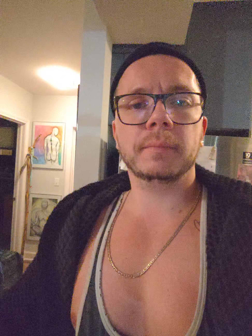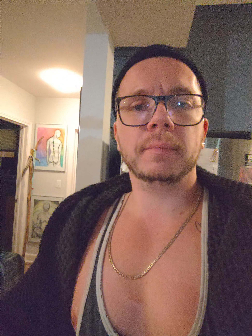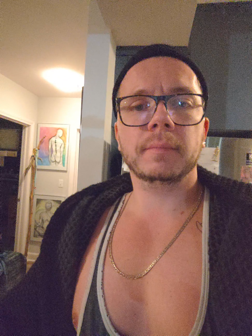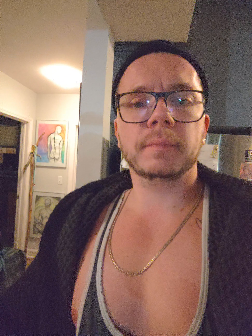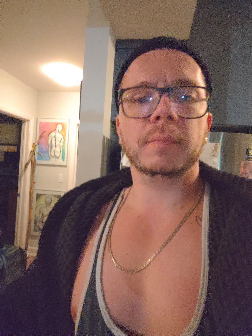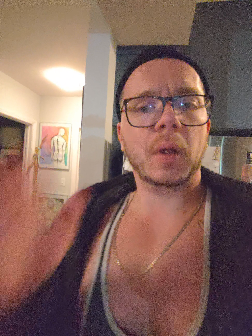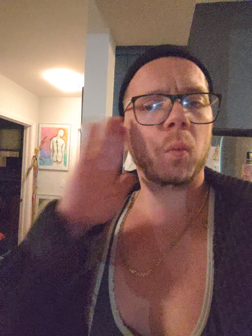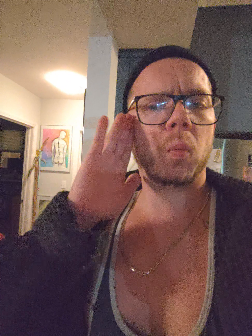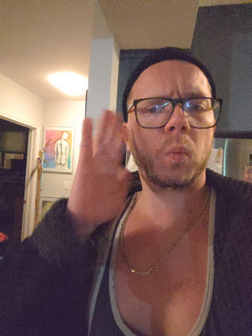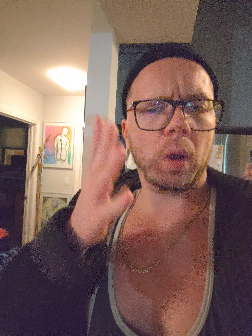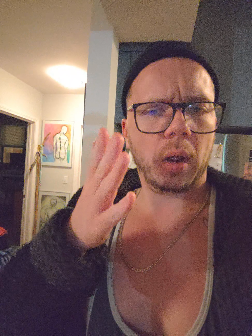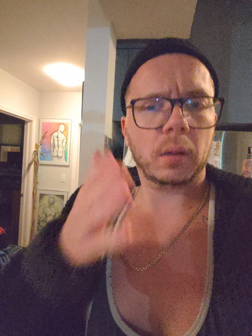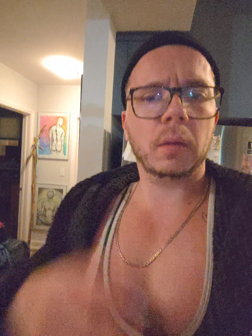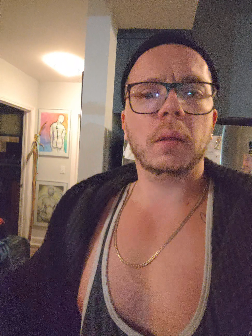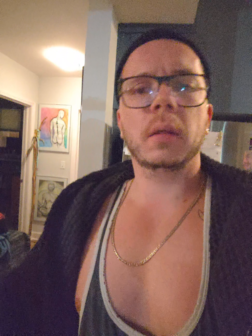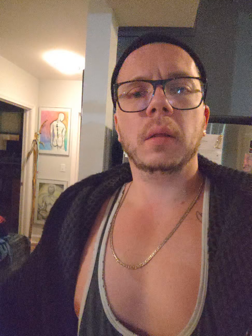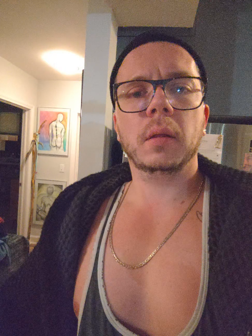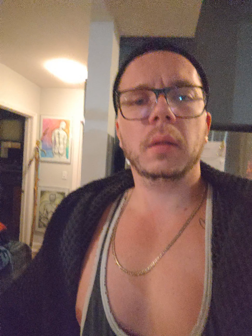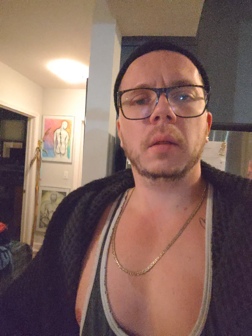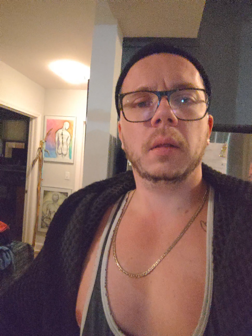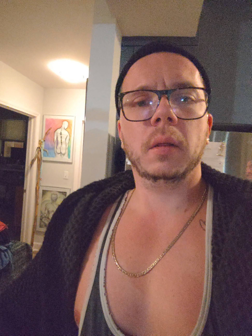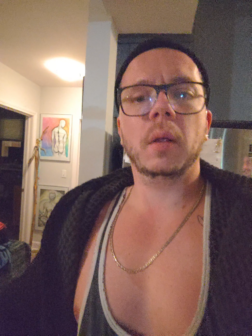will